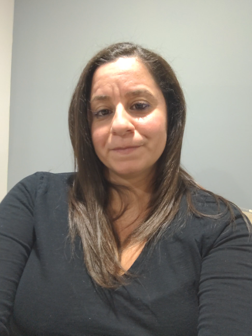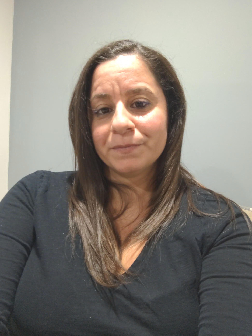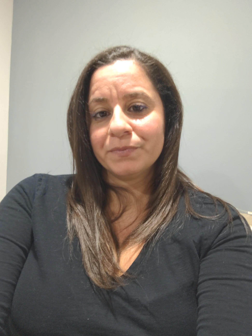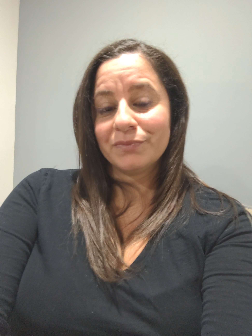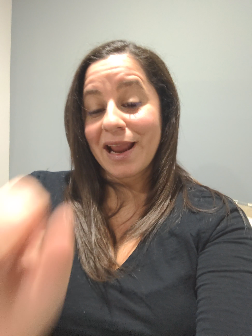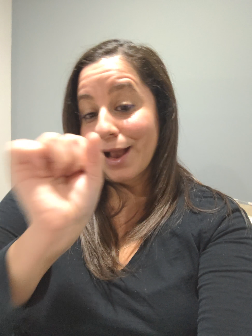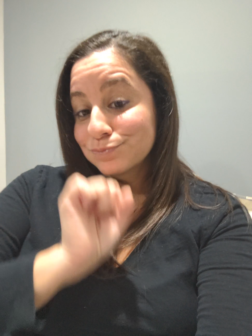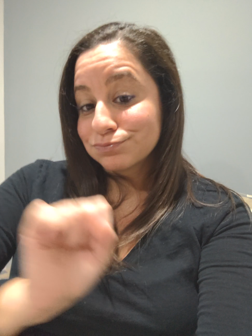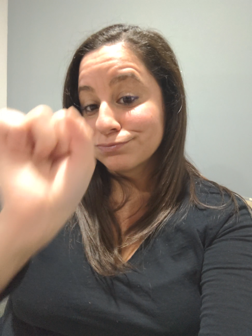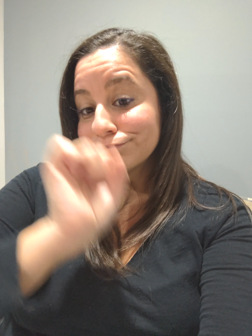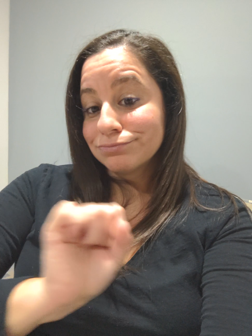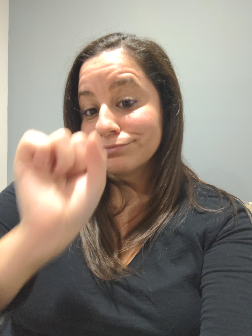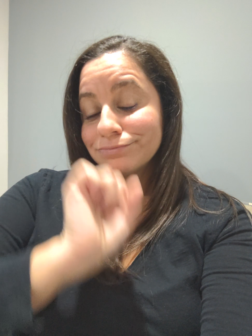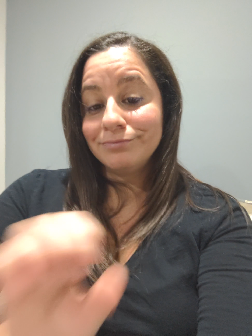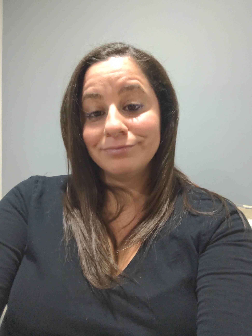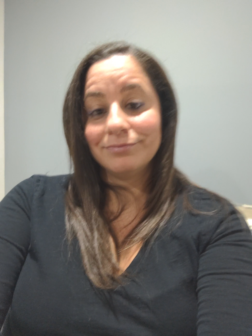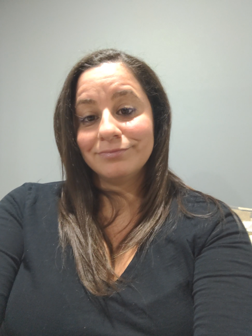ice cream